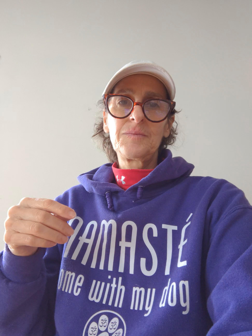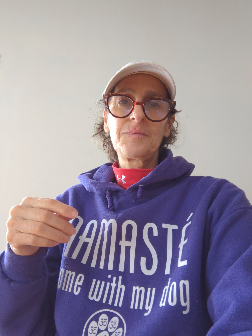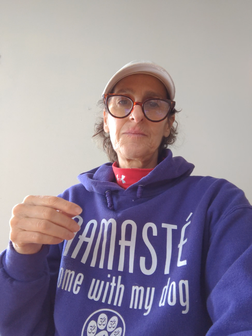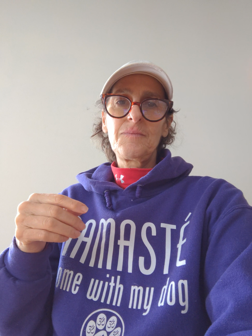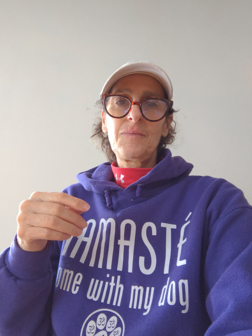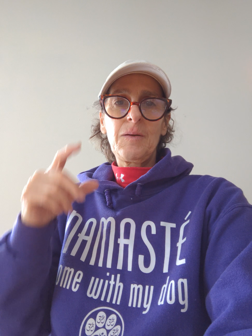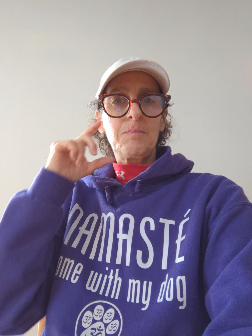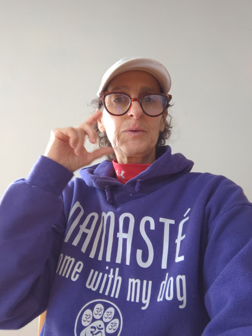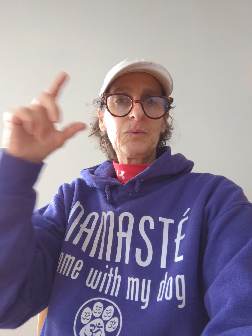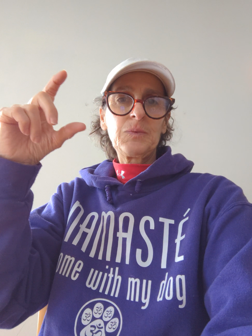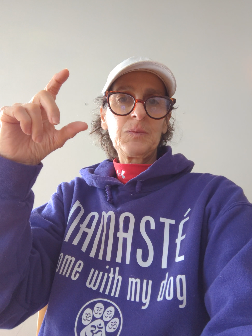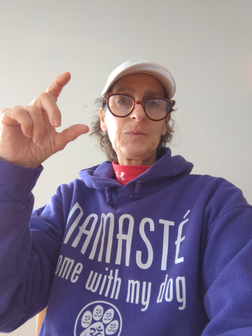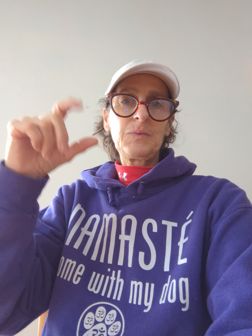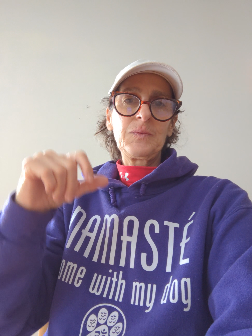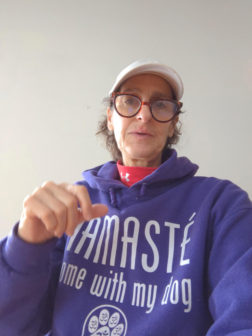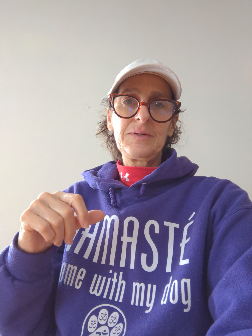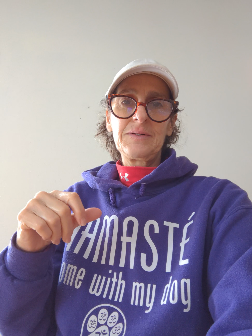moon